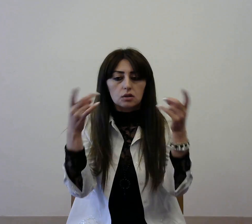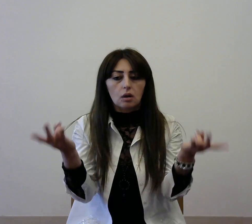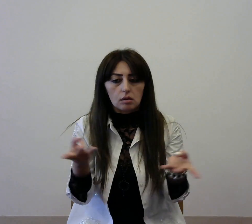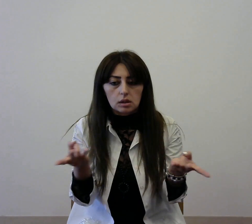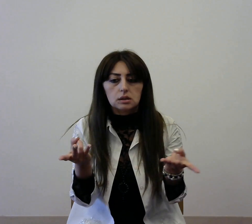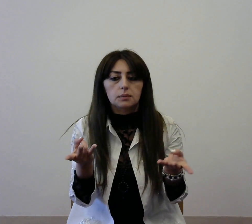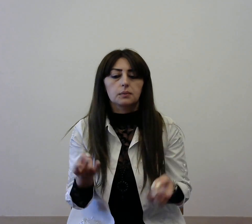lazım